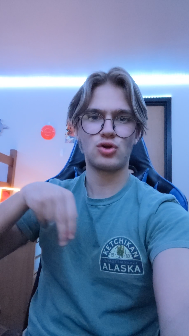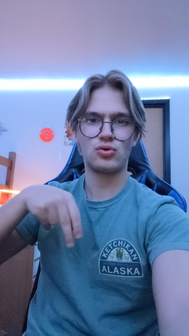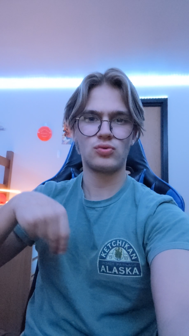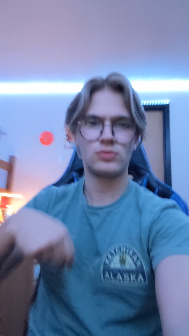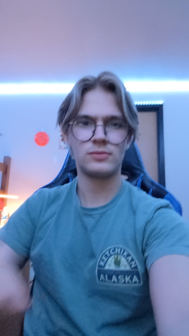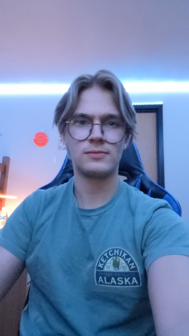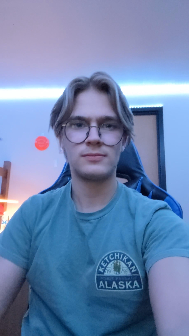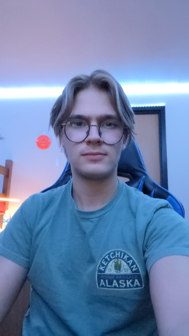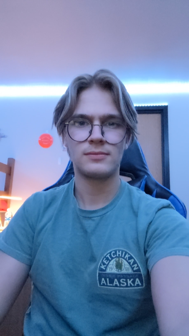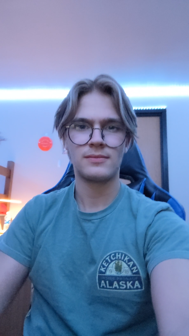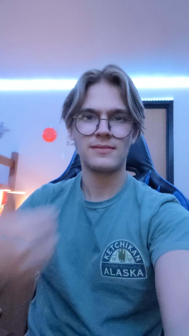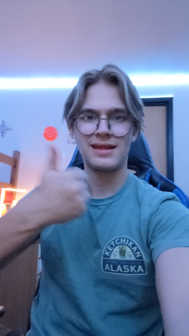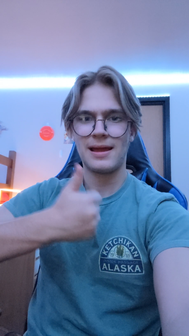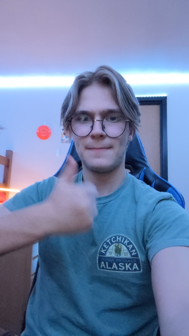help